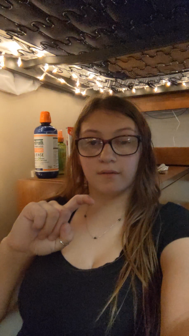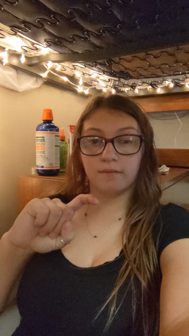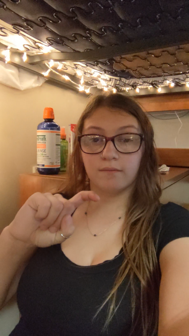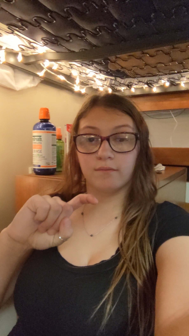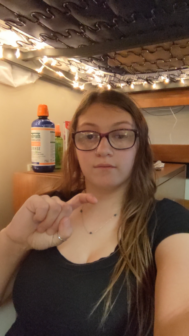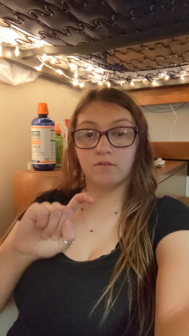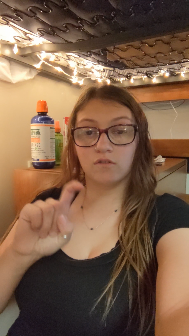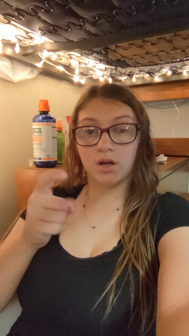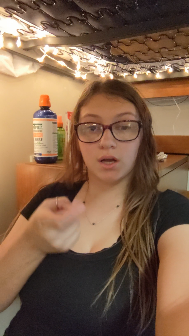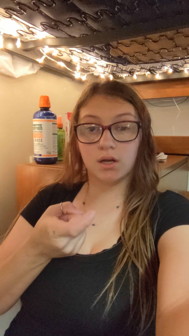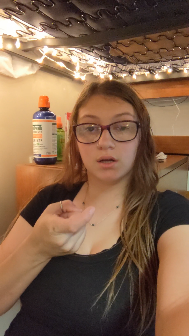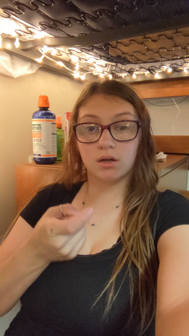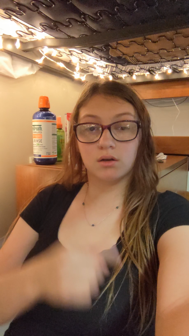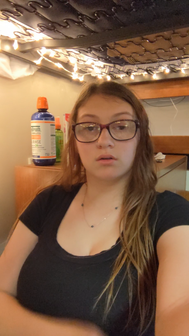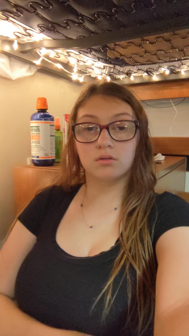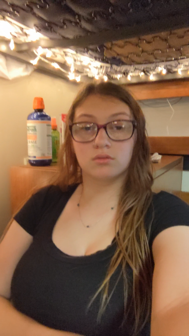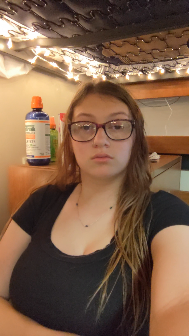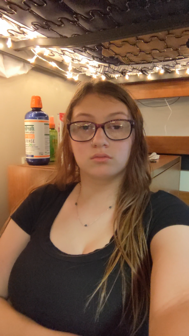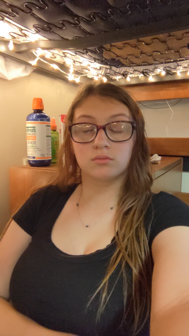friend